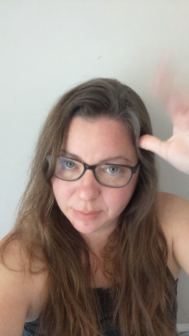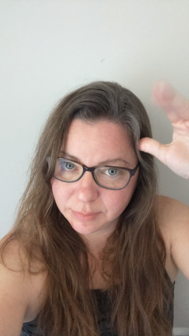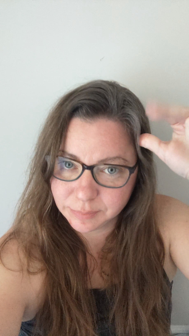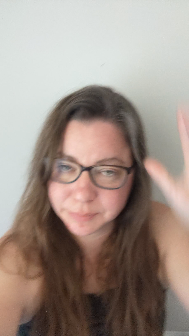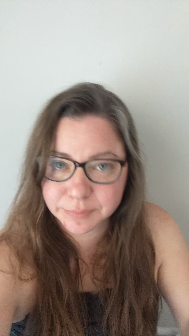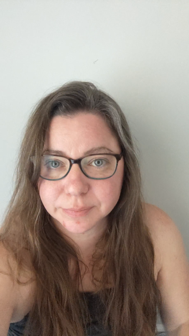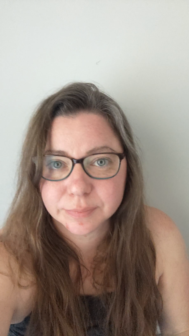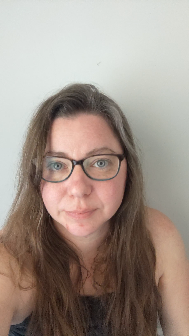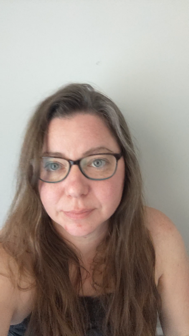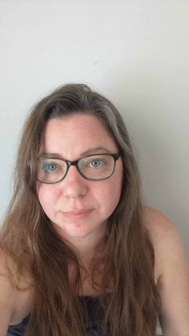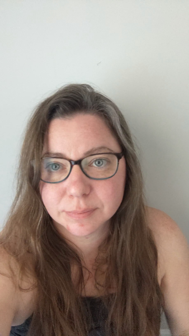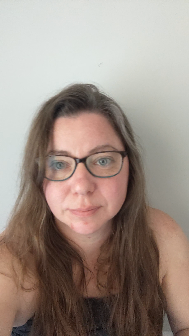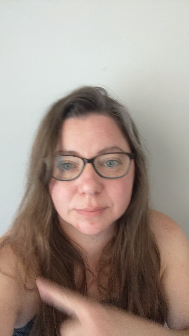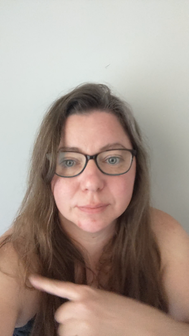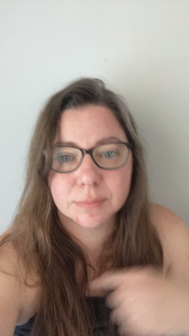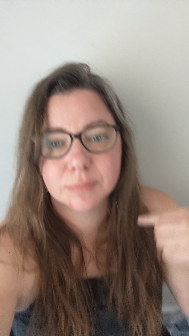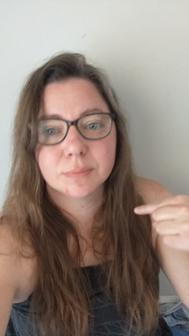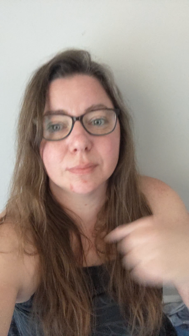bib